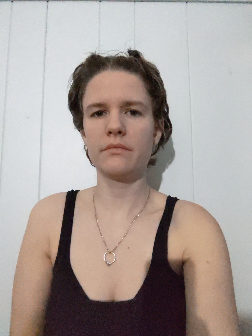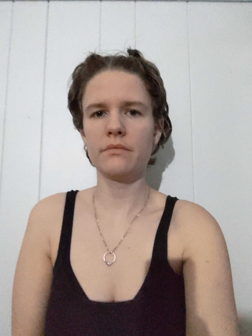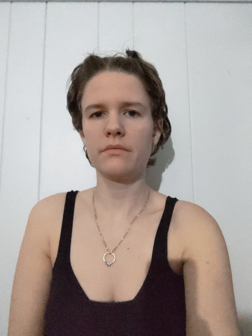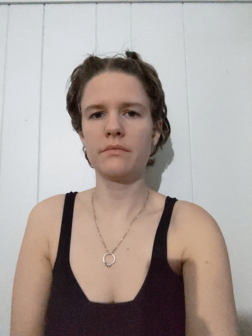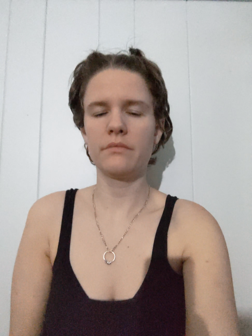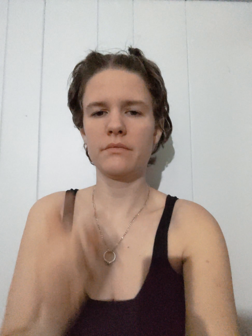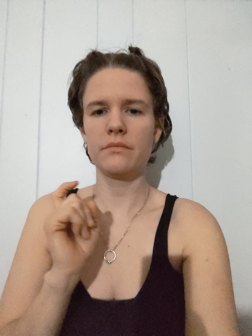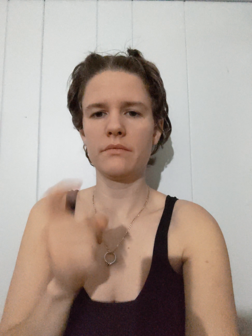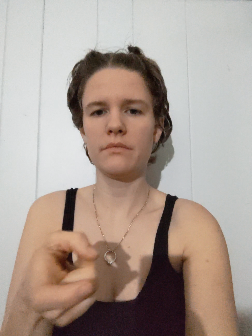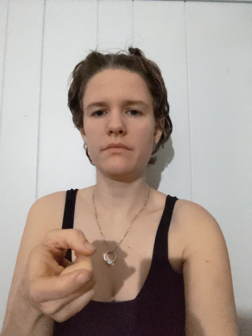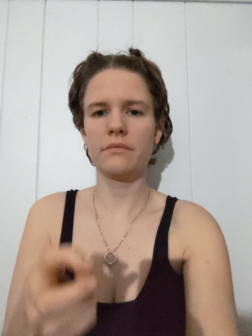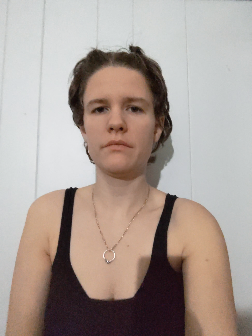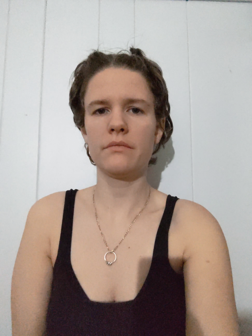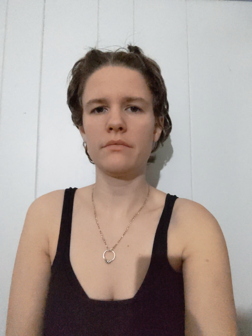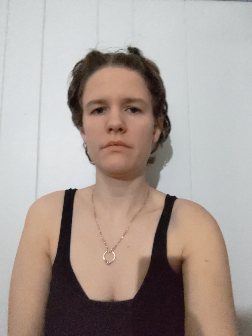gift